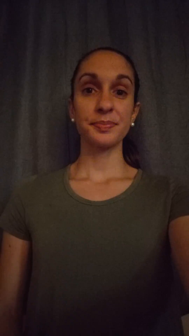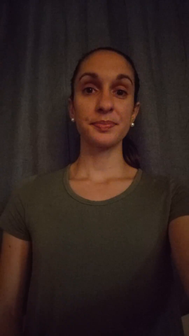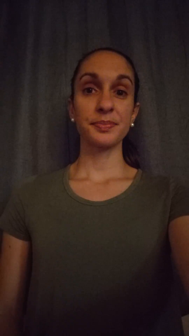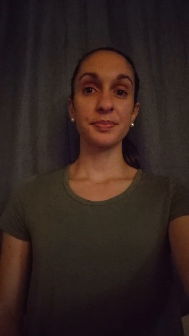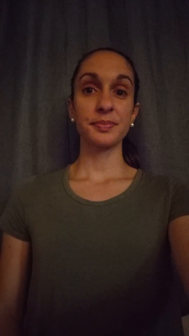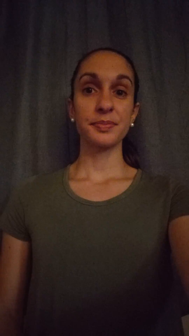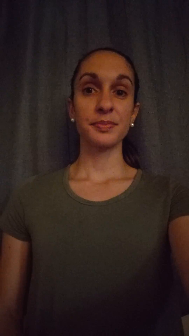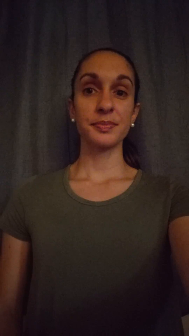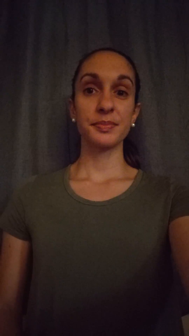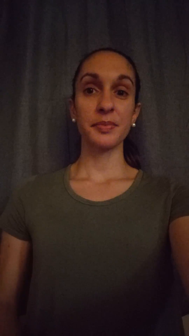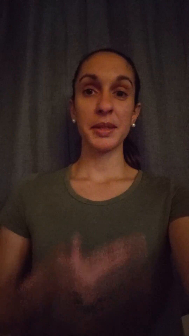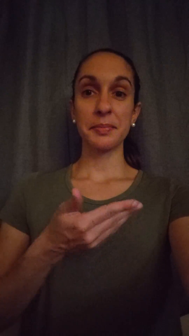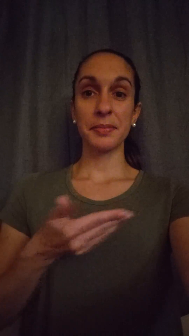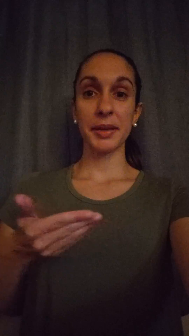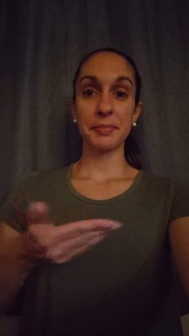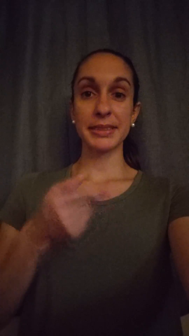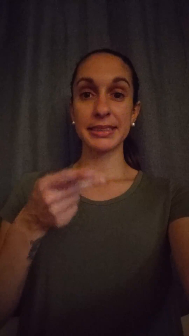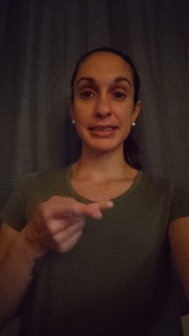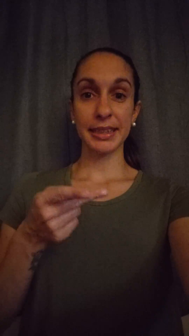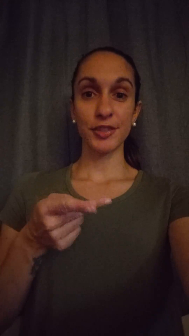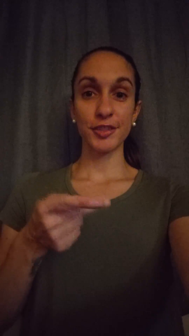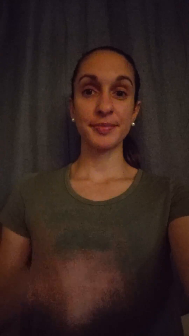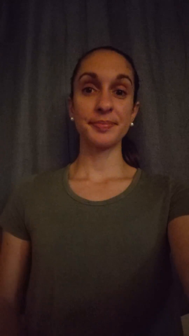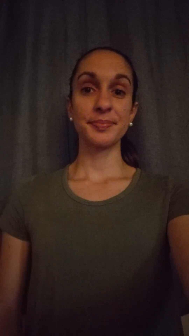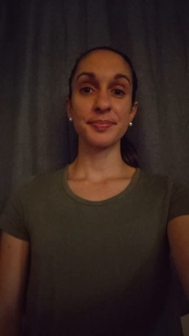babysitter